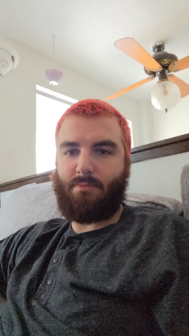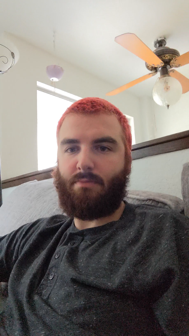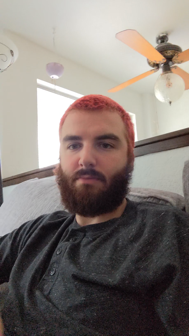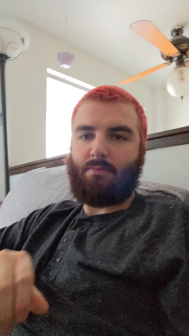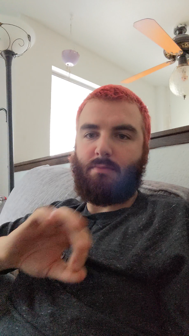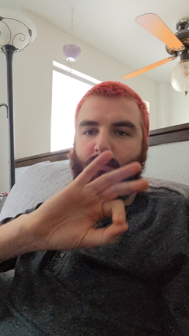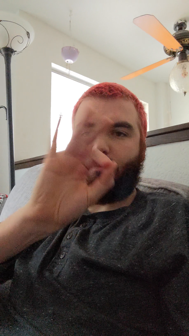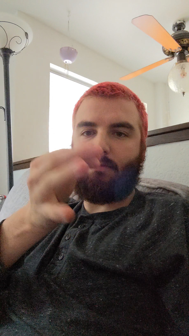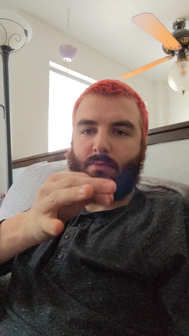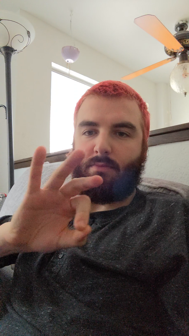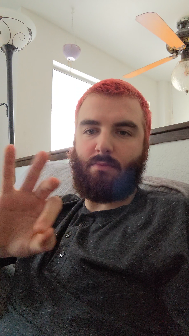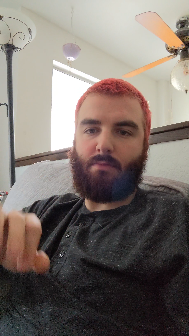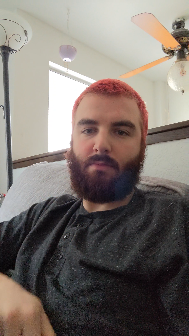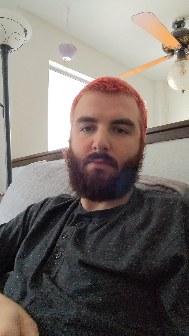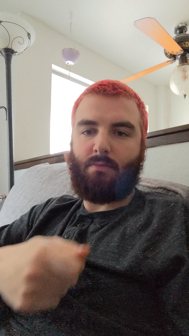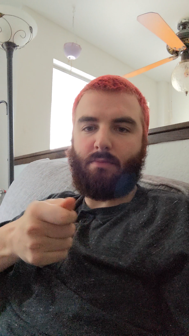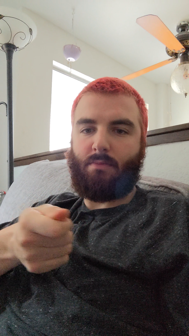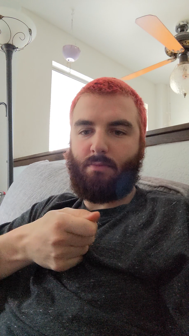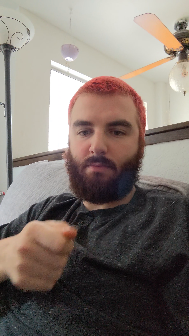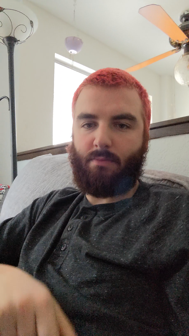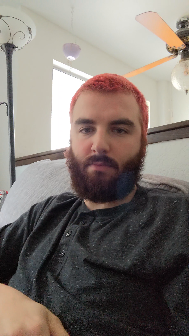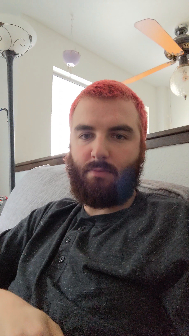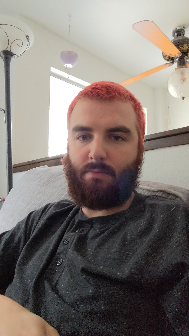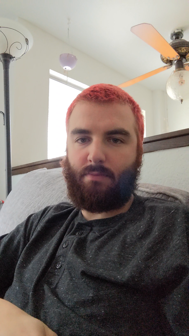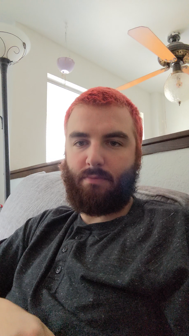hose